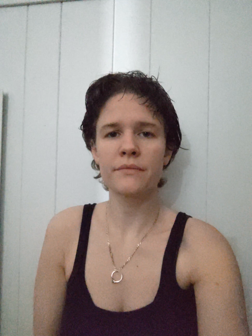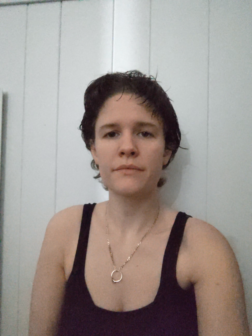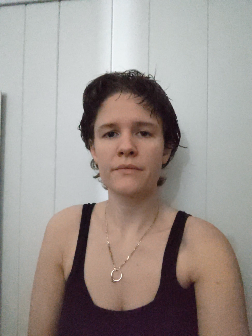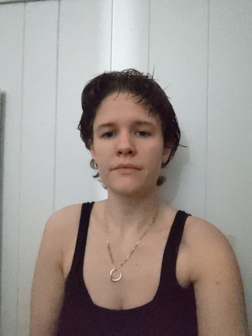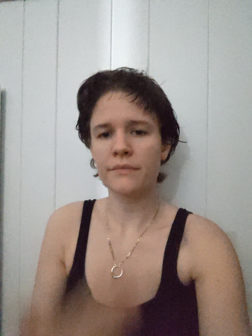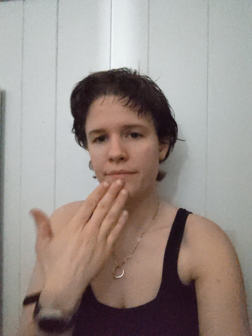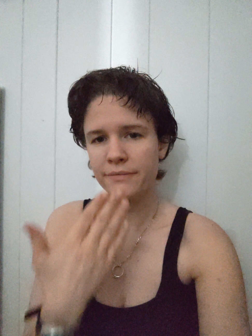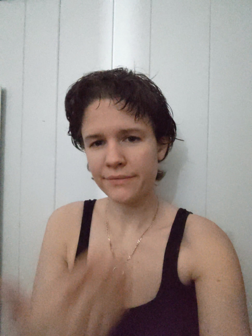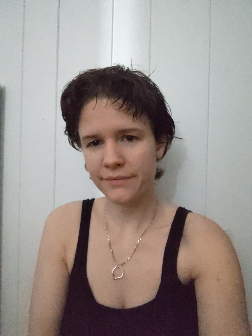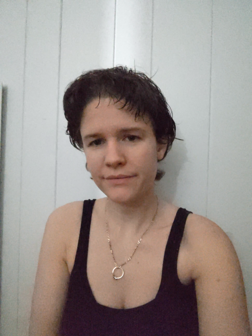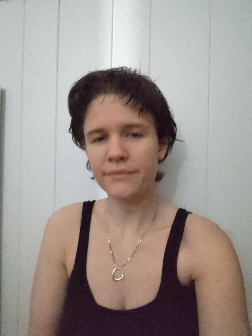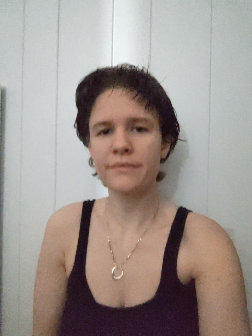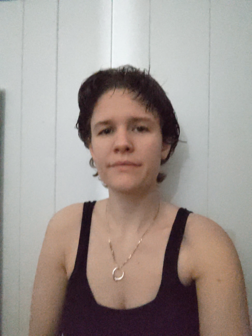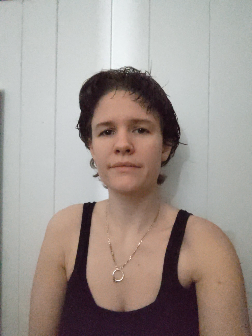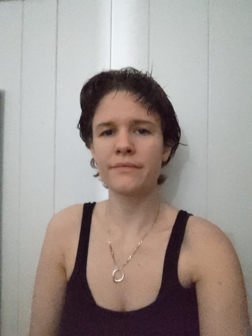thank you